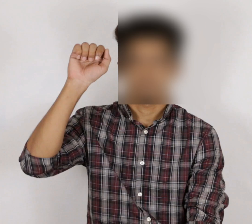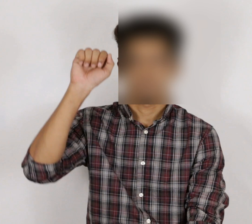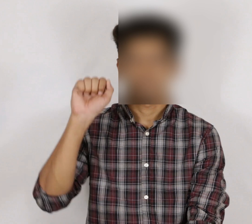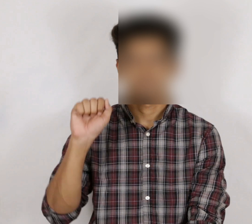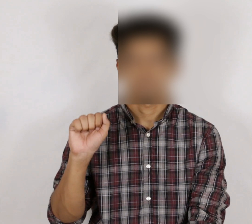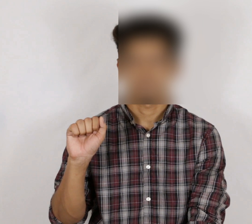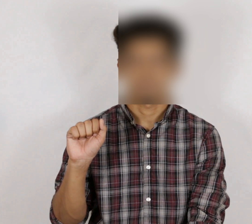آ